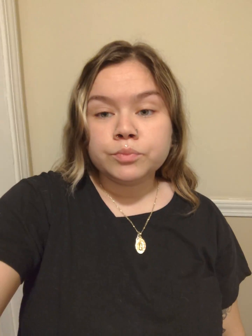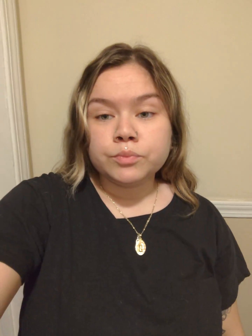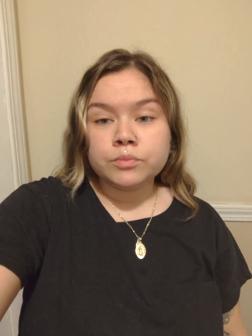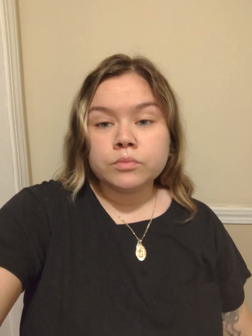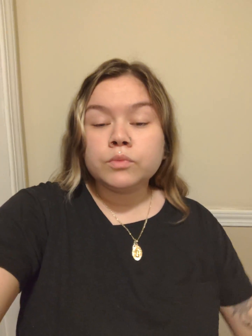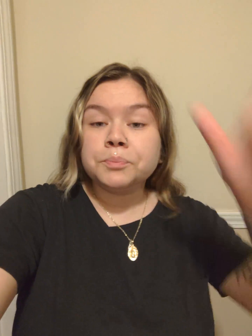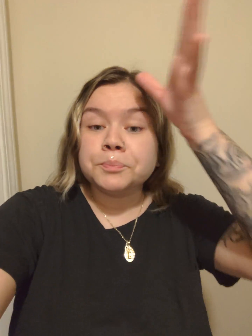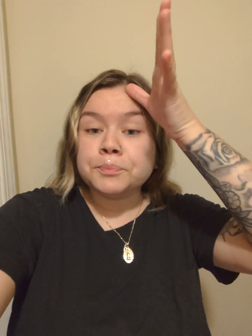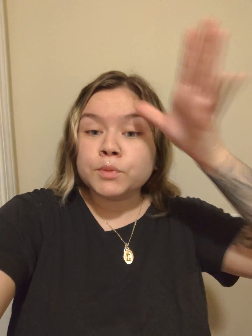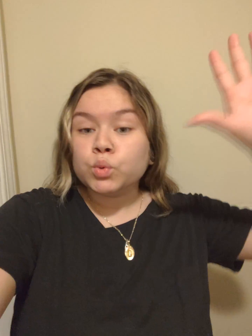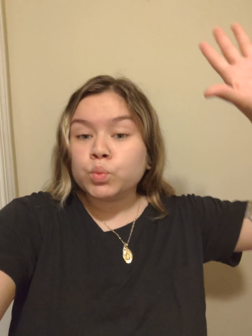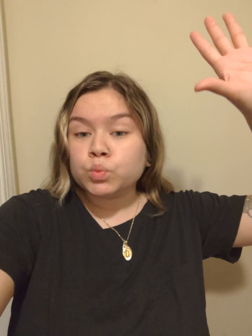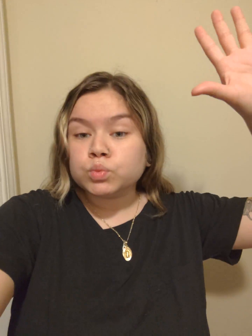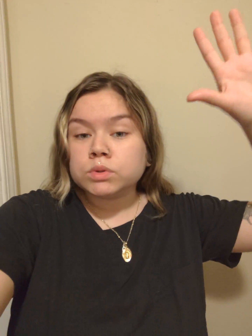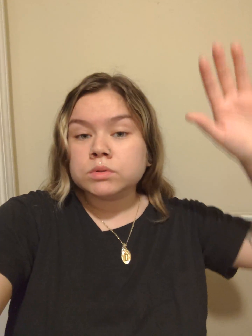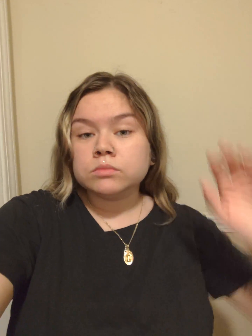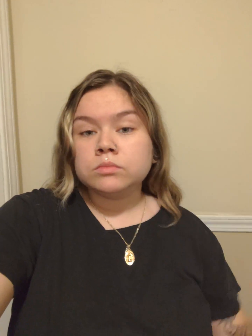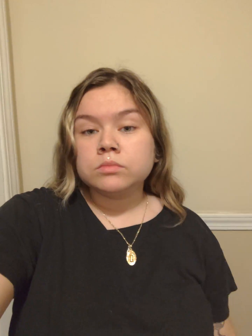moose